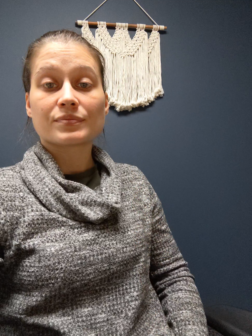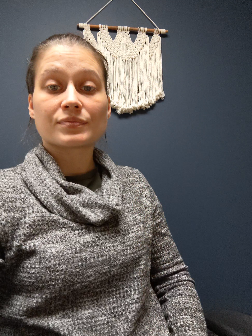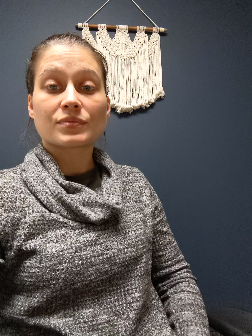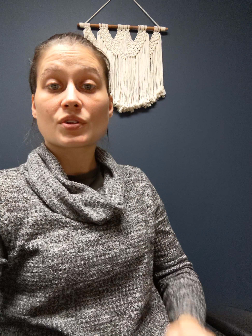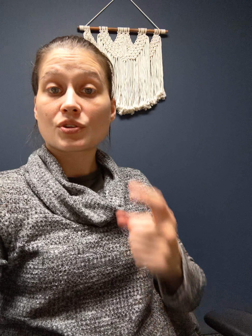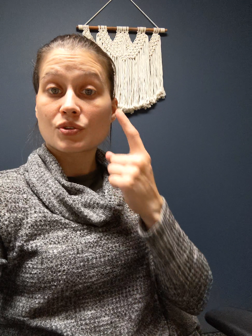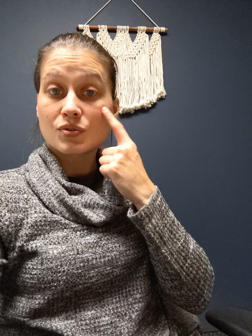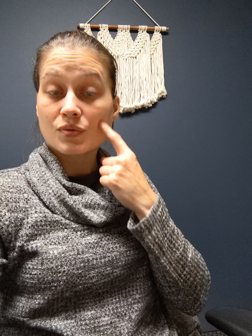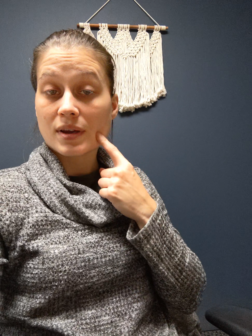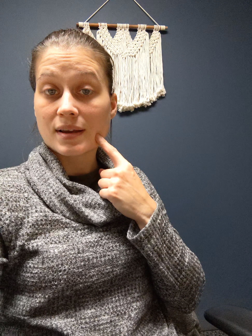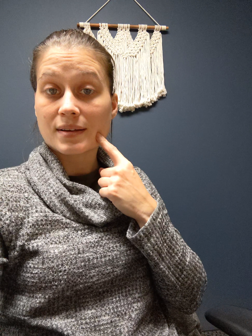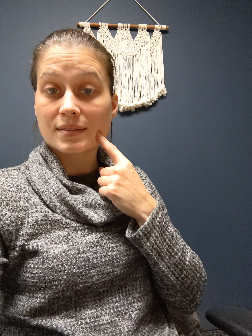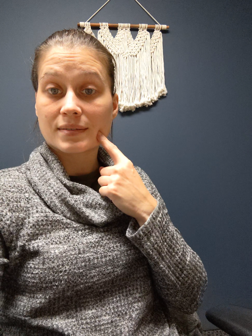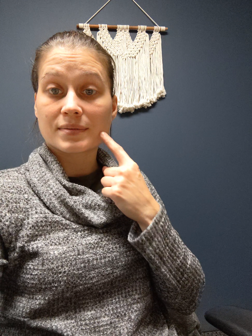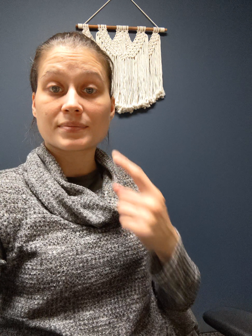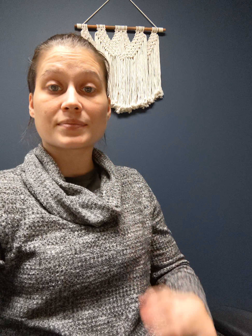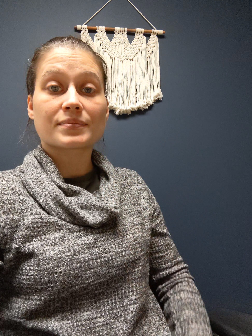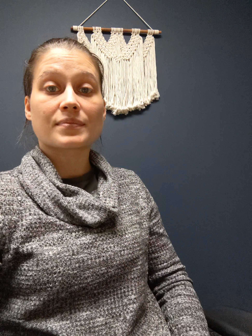cry